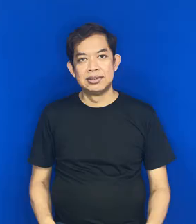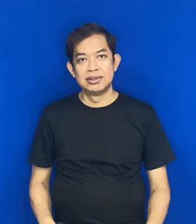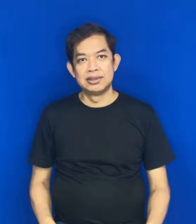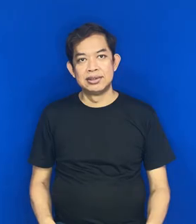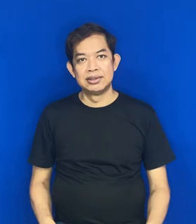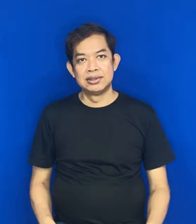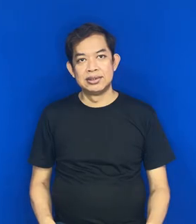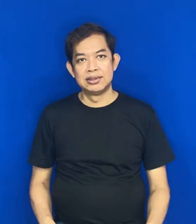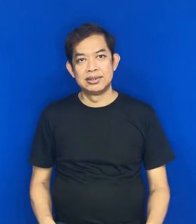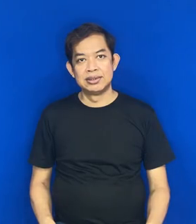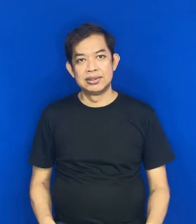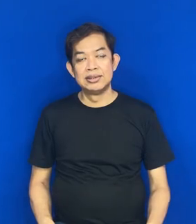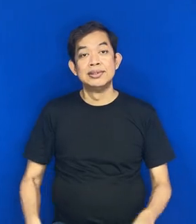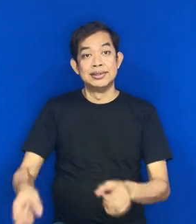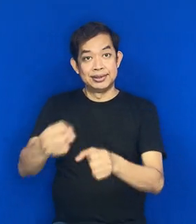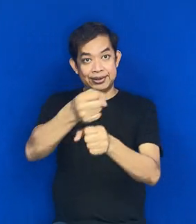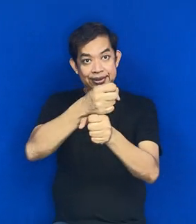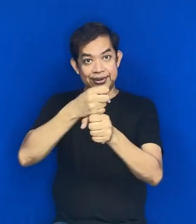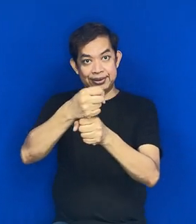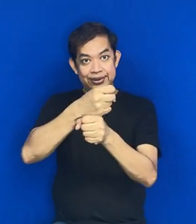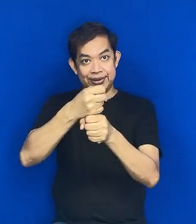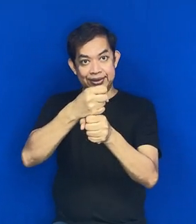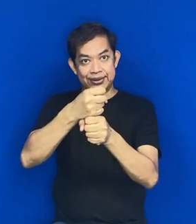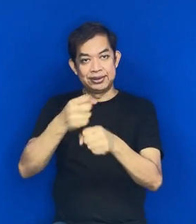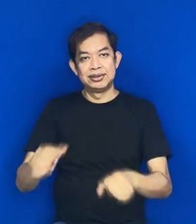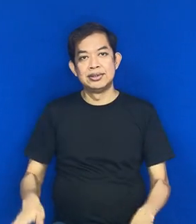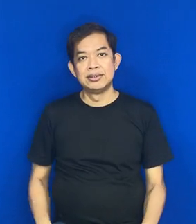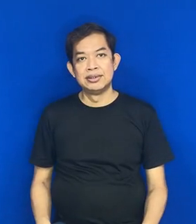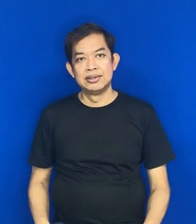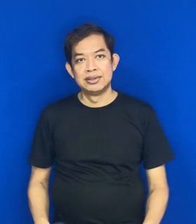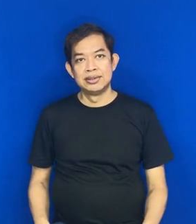coffee